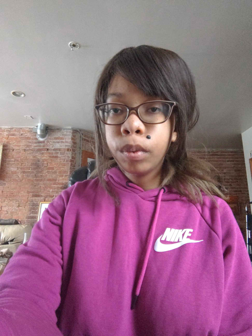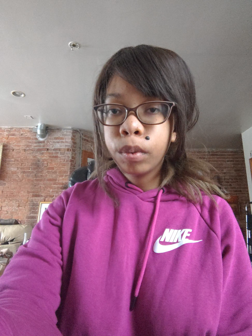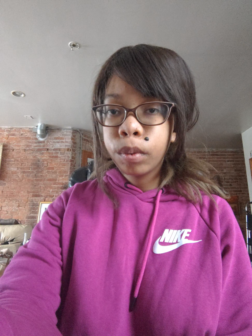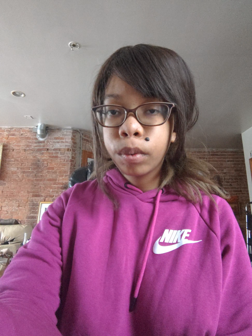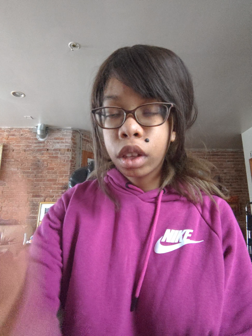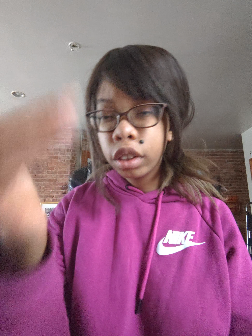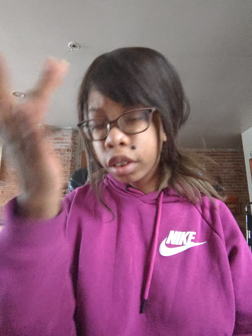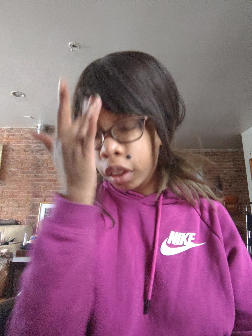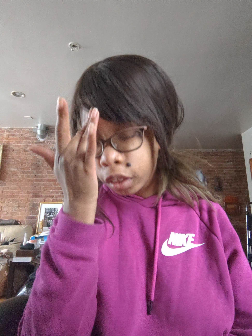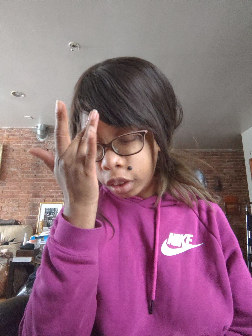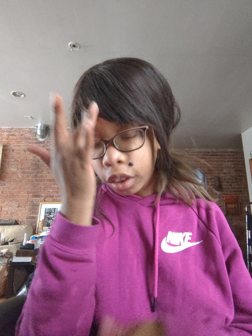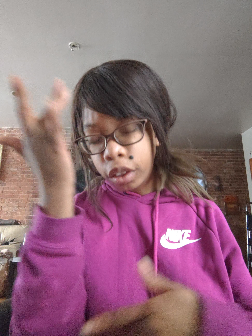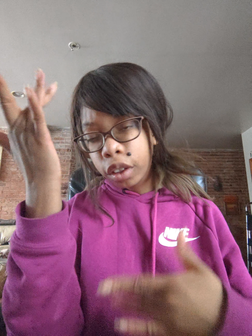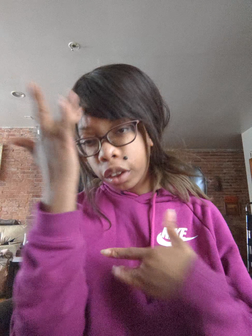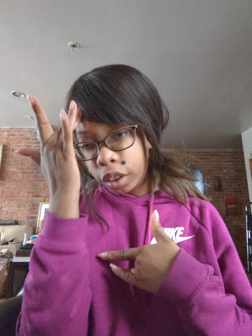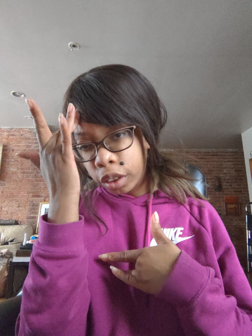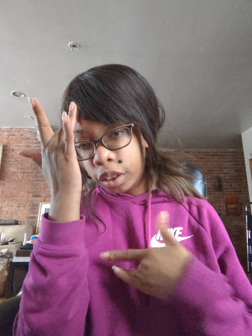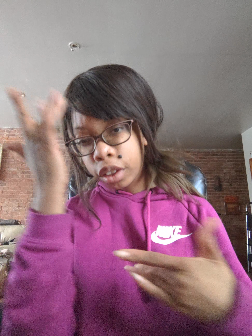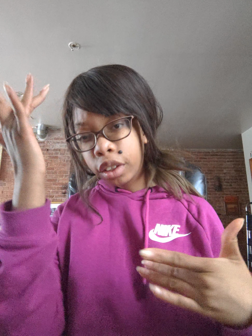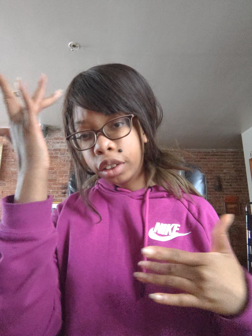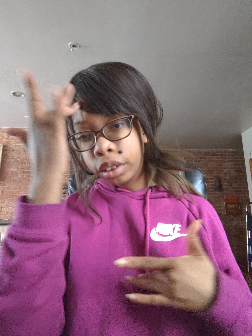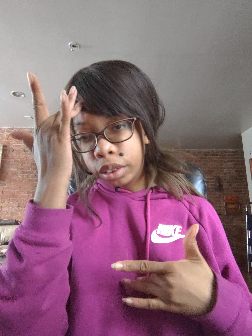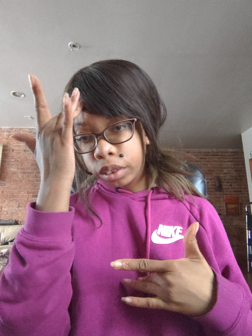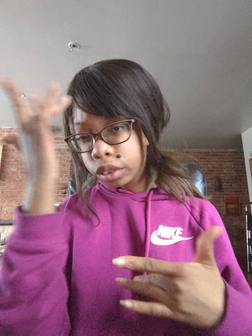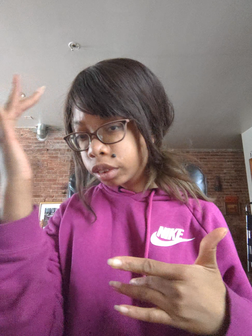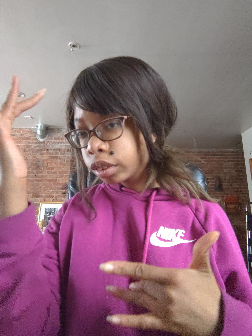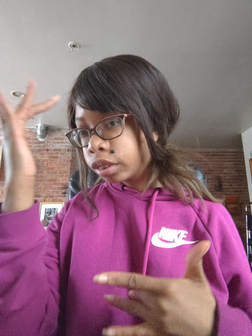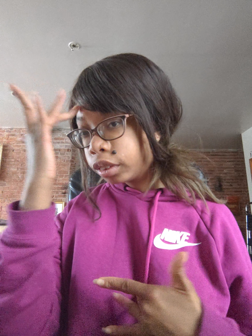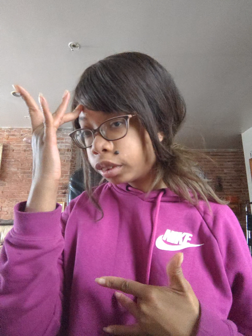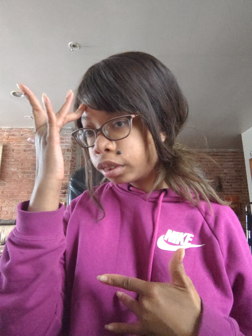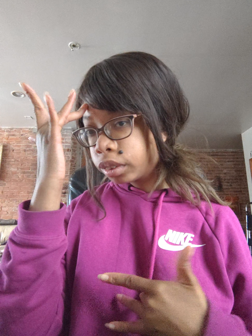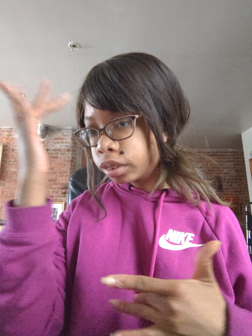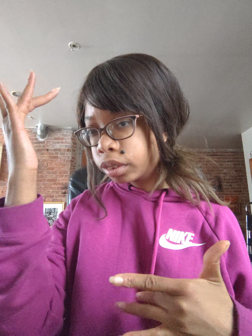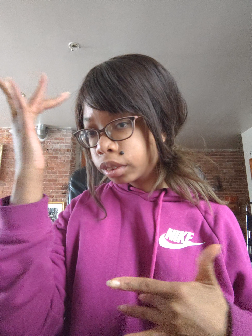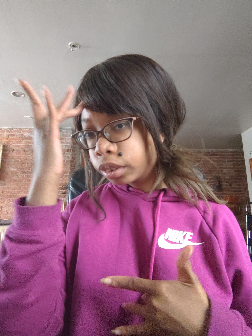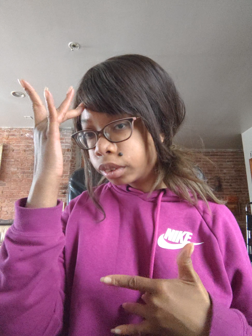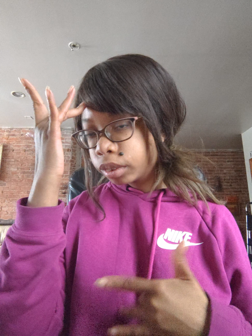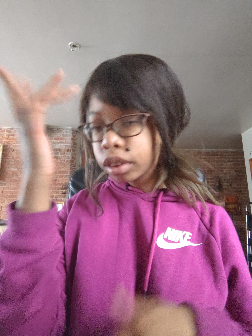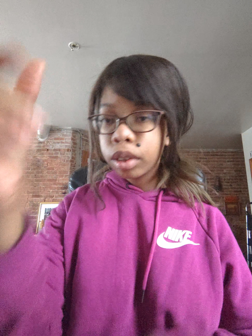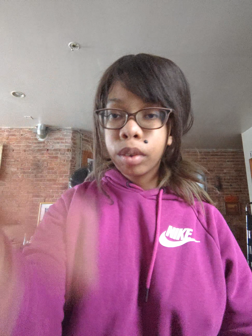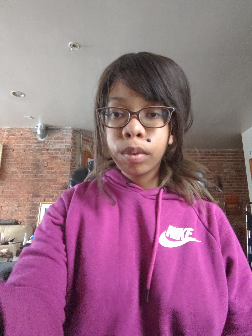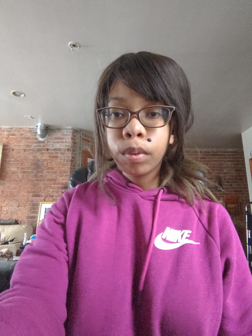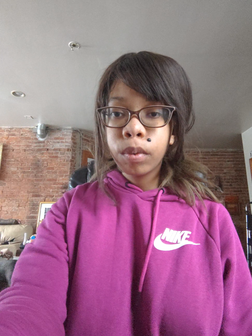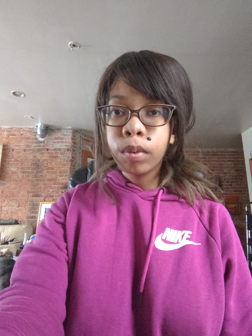sick